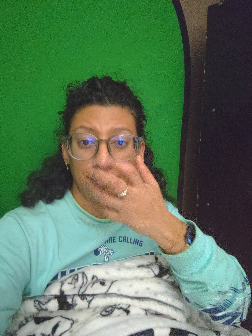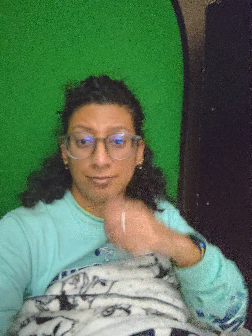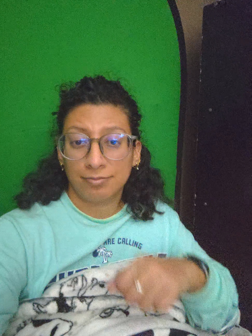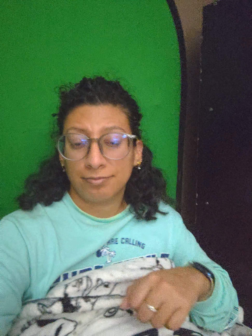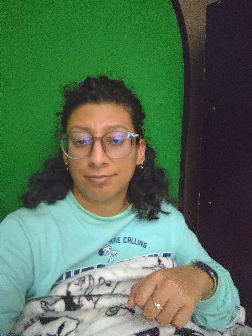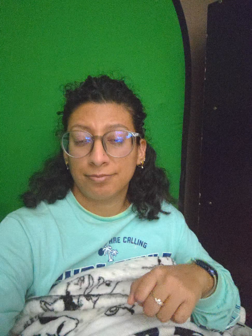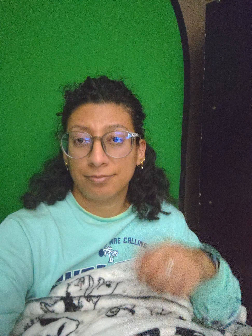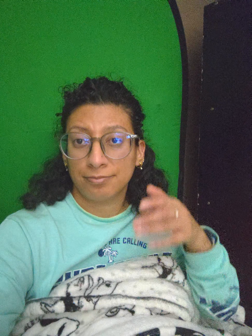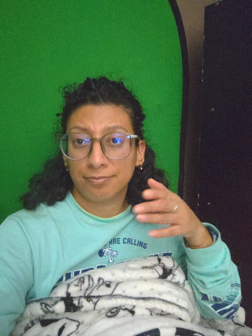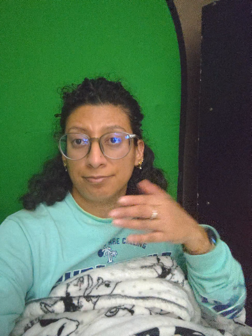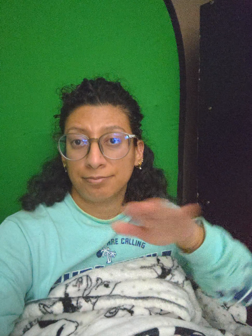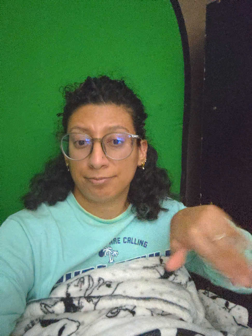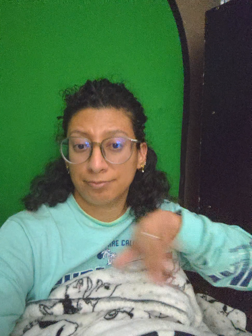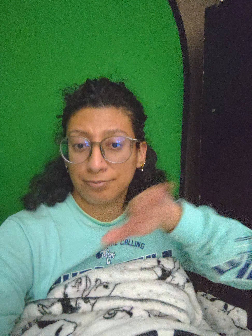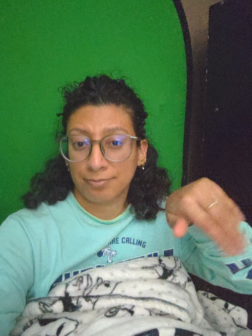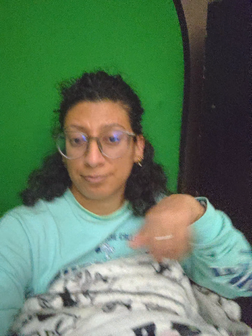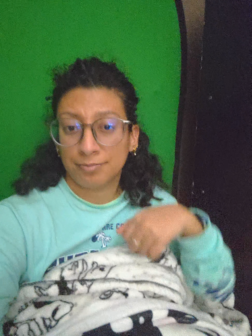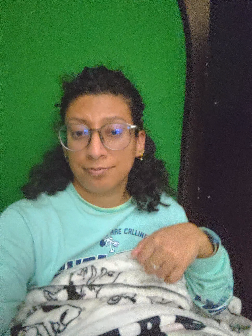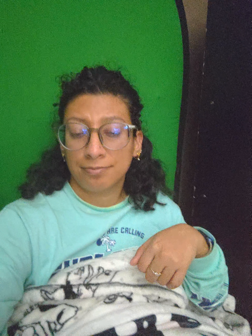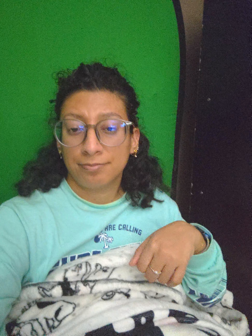pool